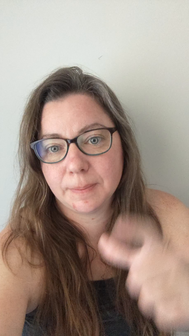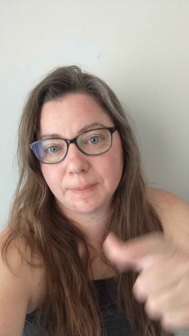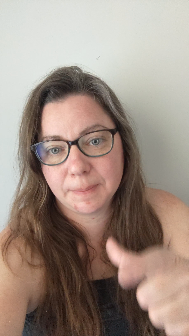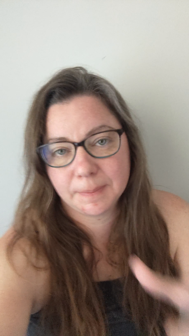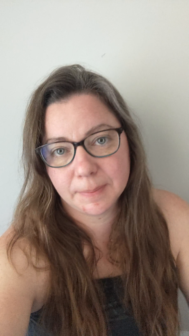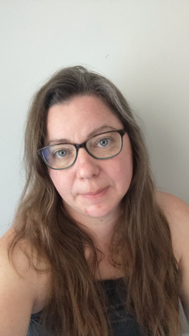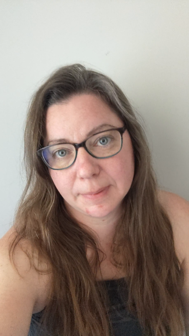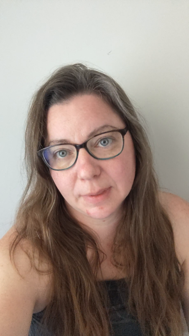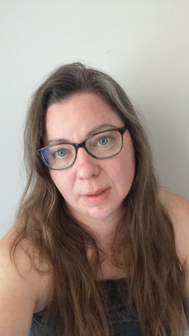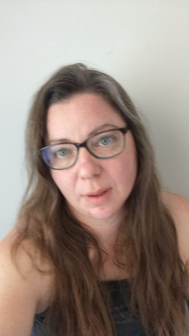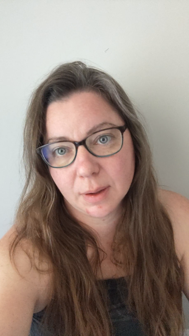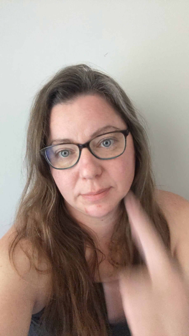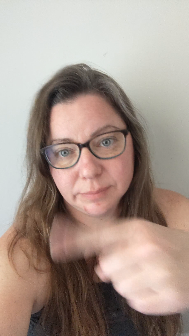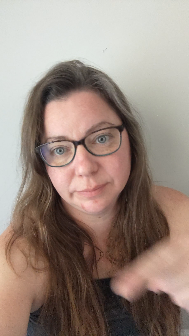cut